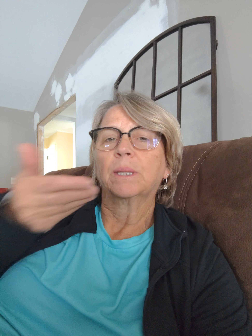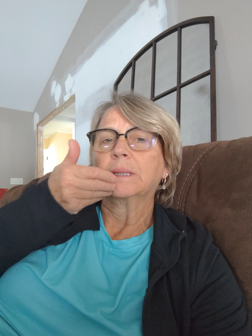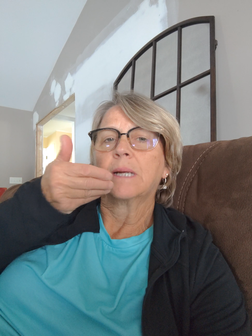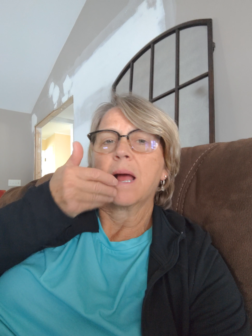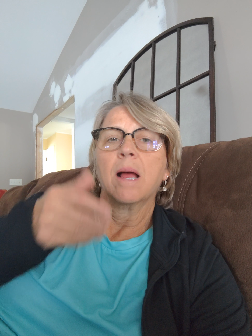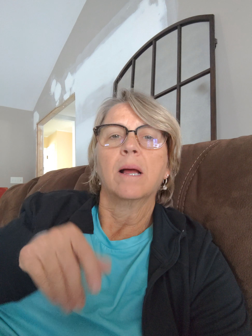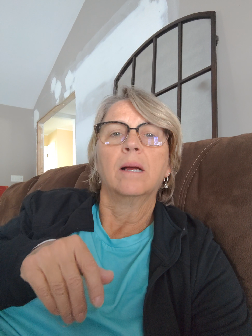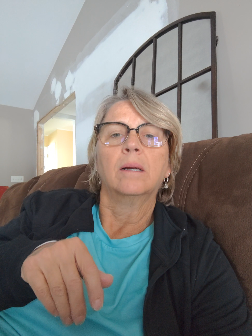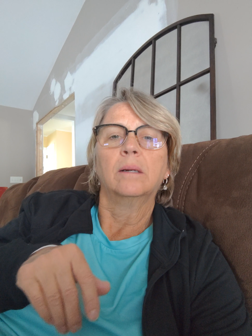pizza